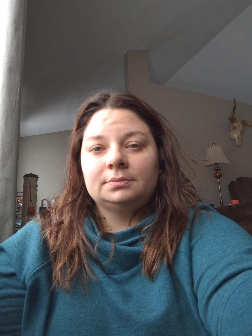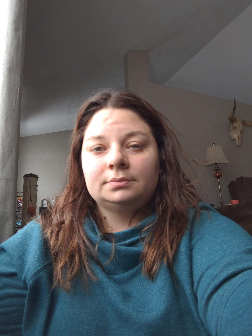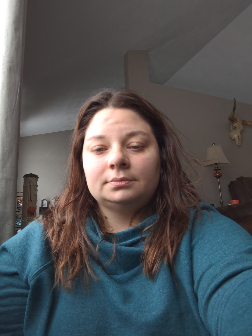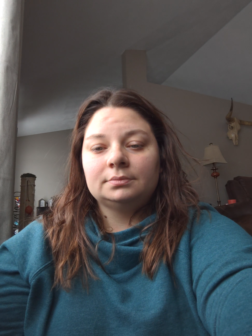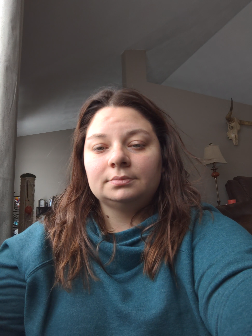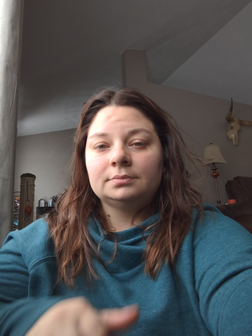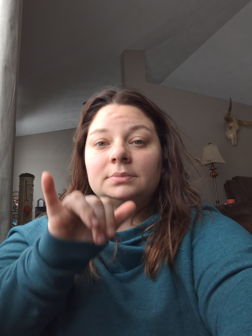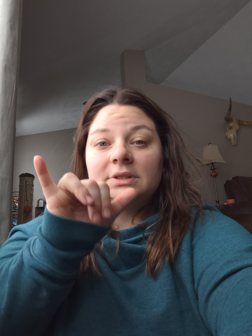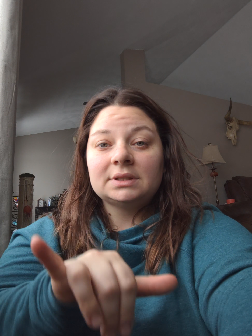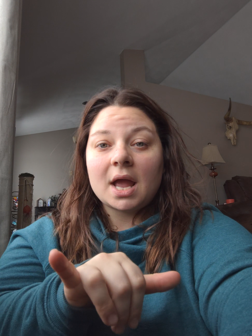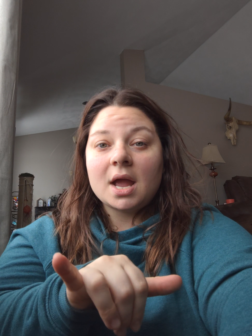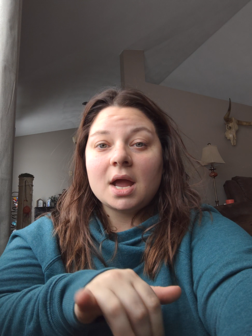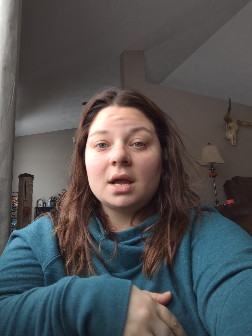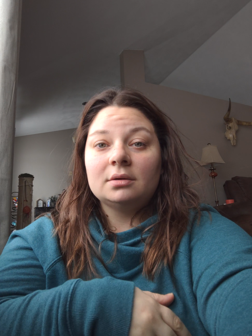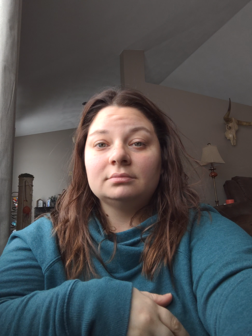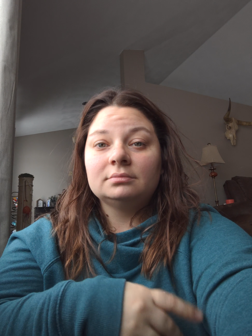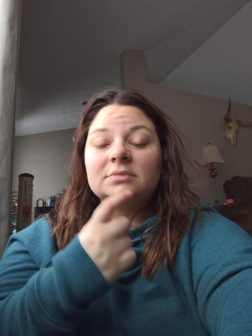stay